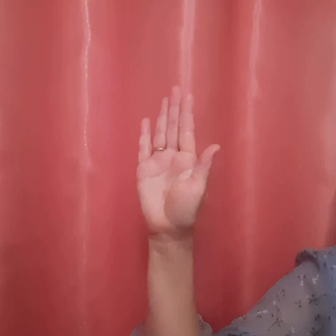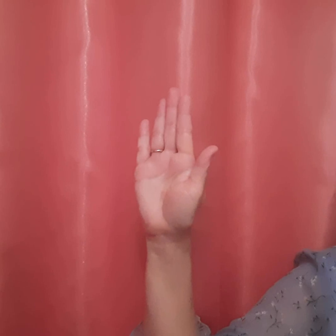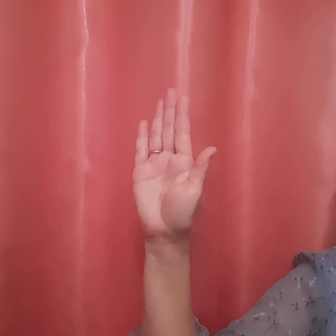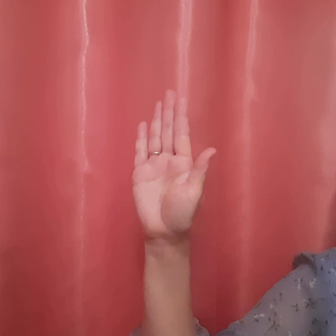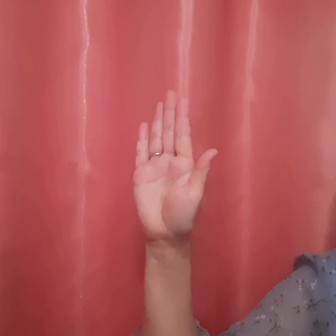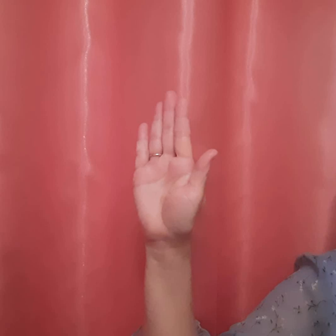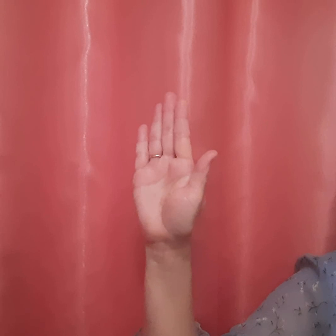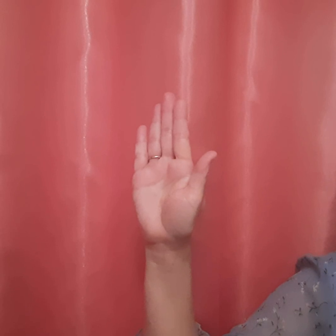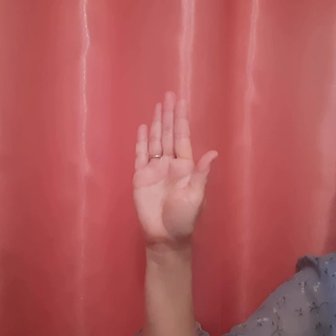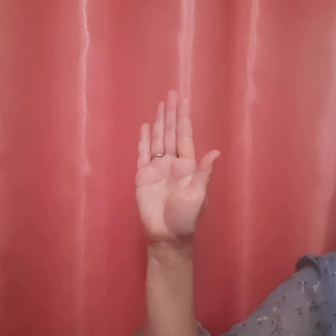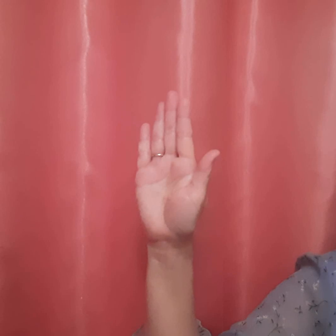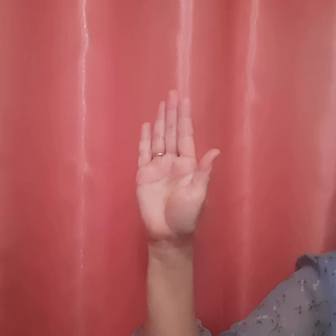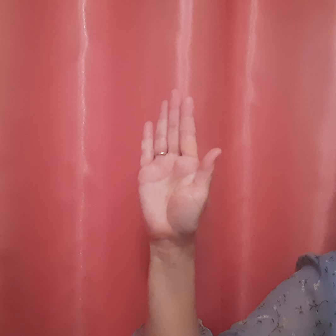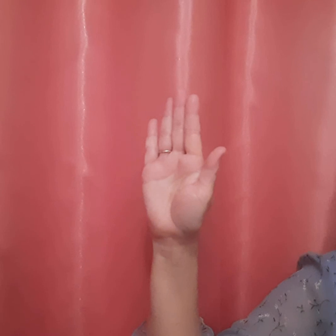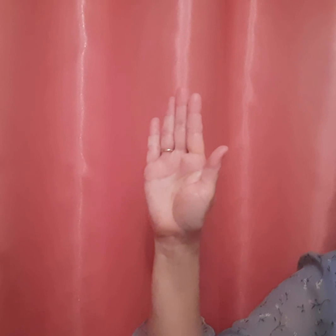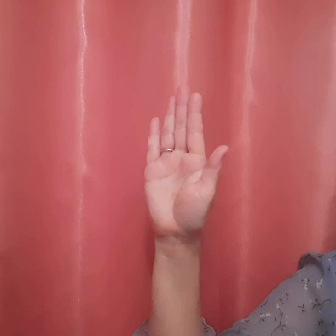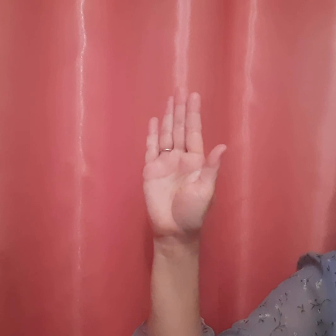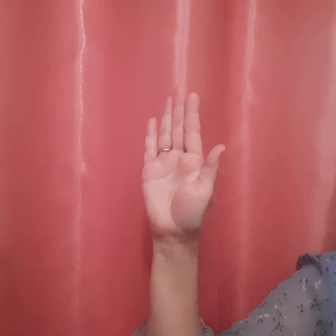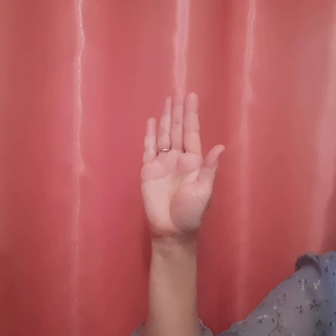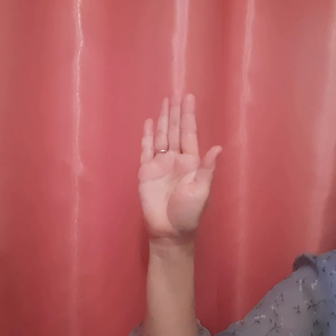В